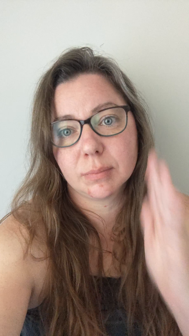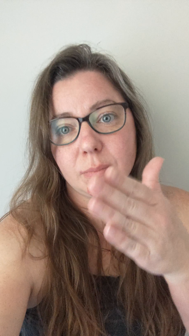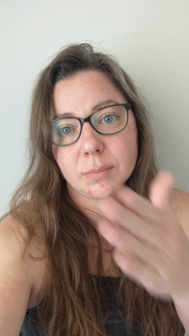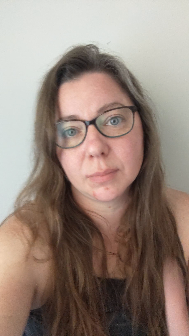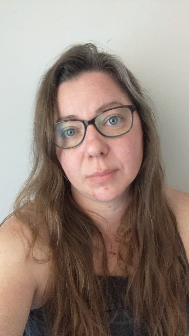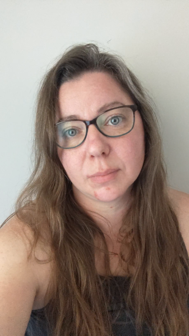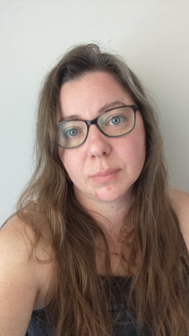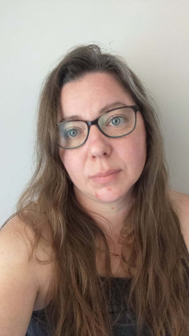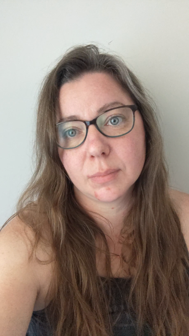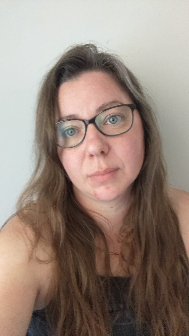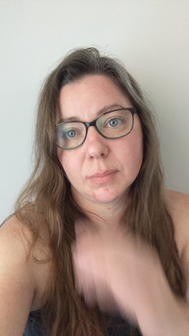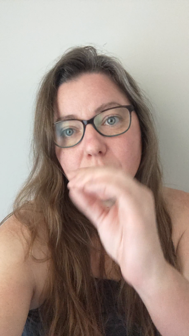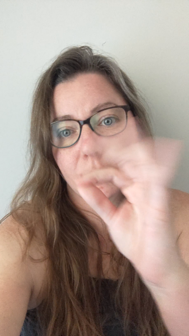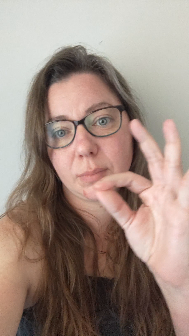of